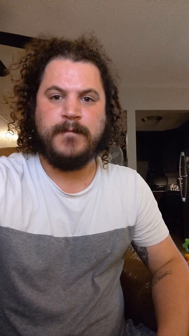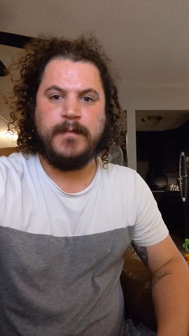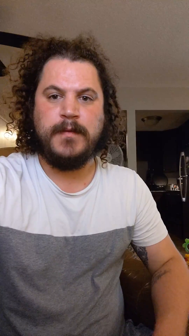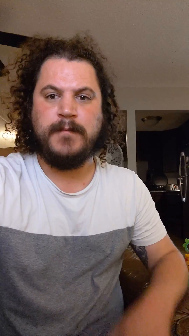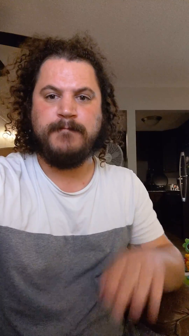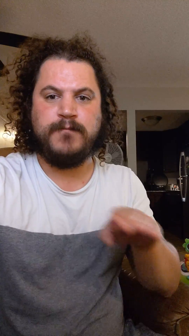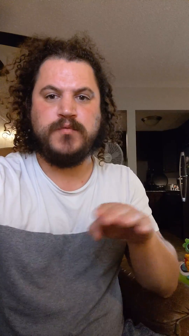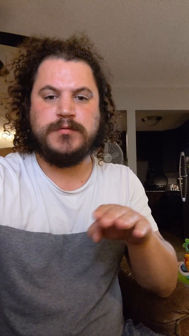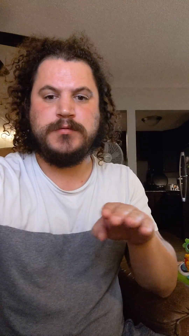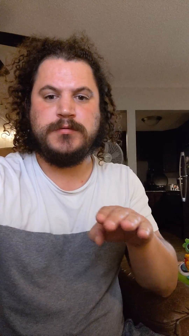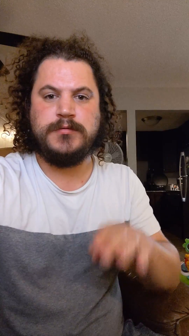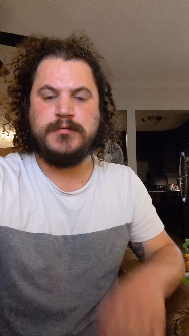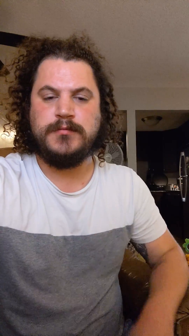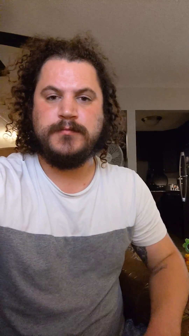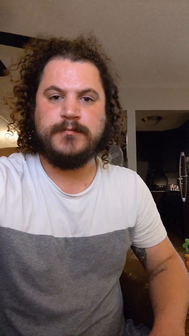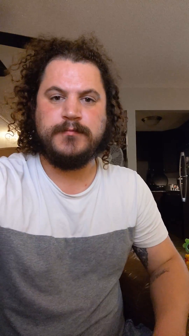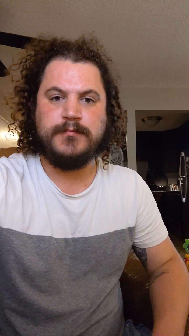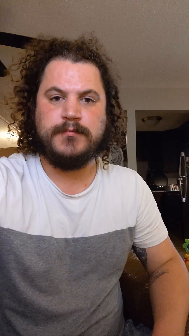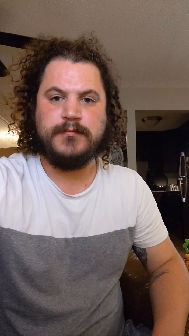boots